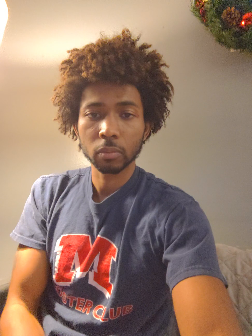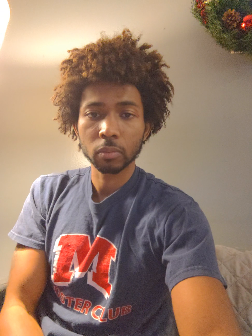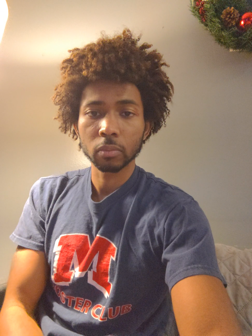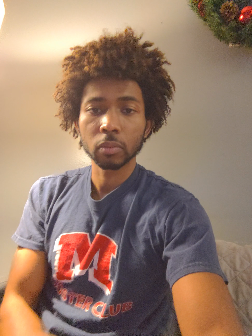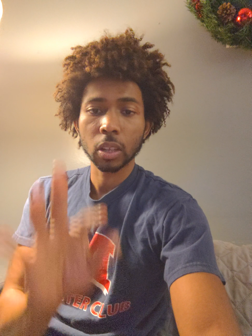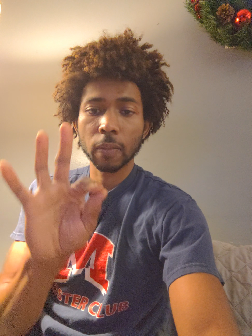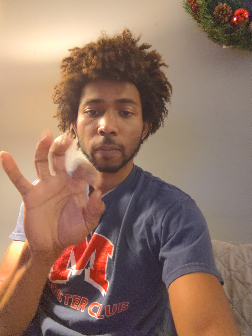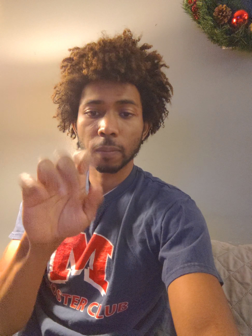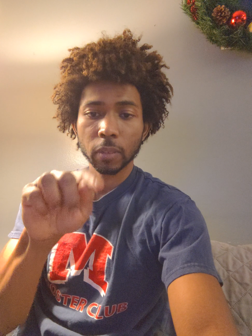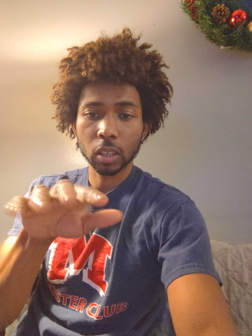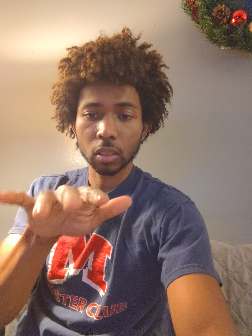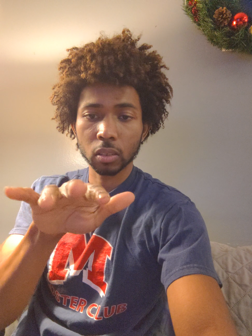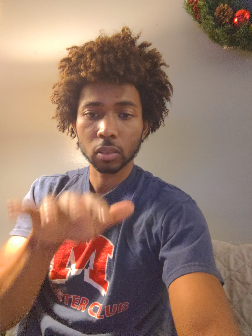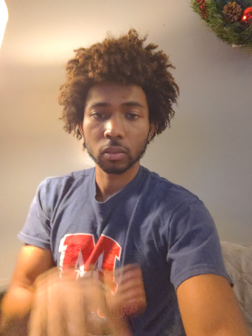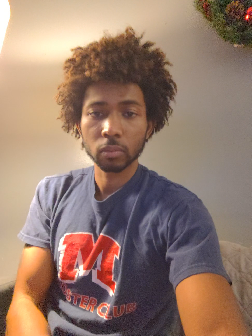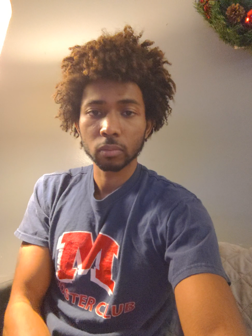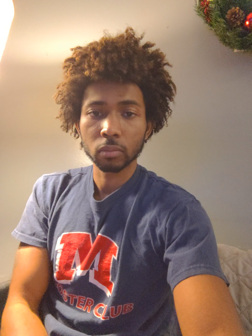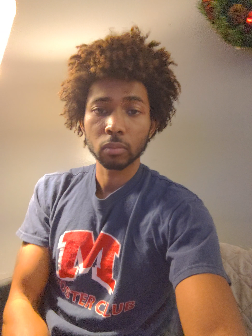feet